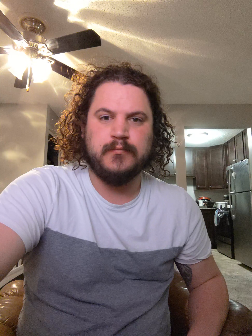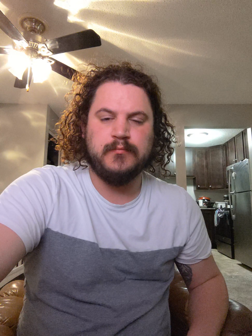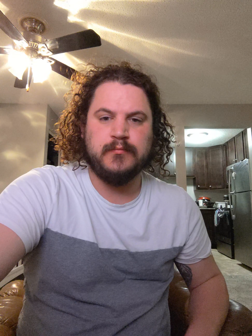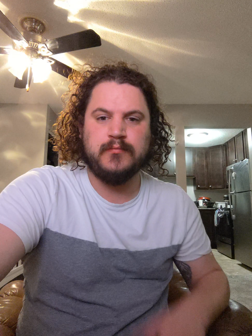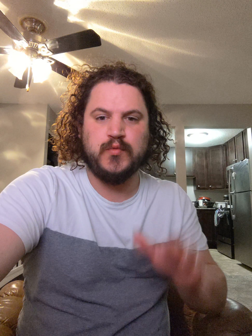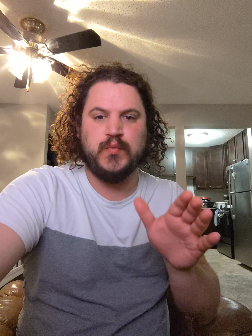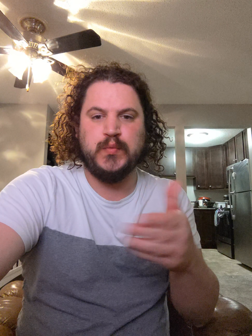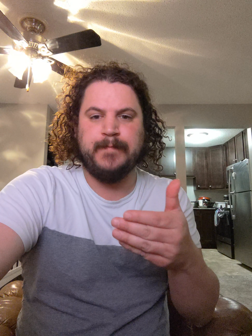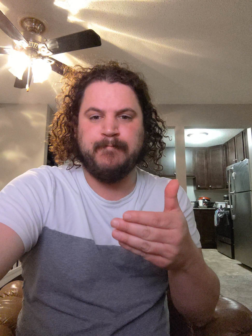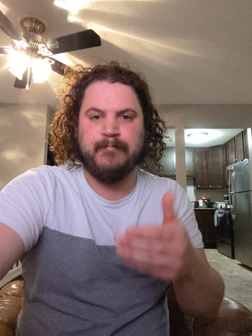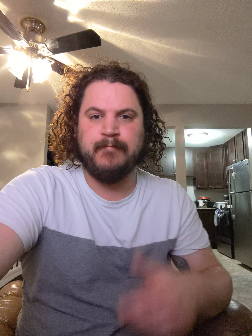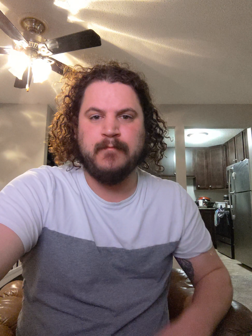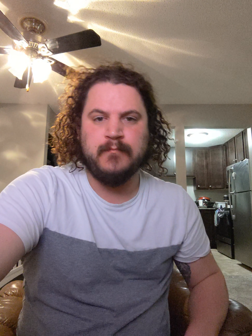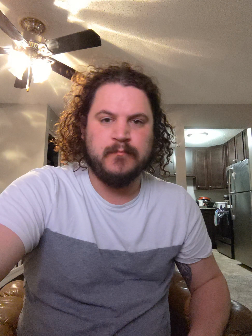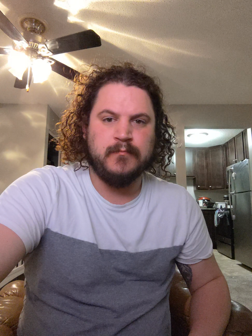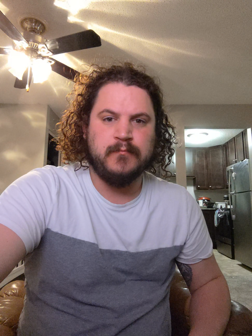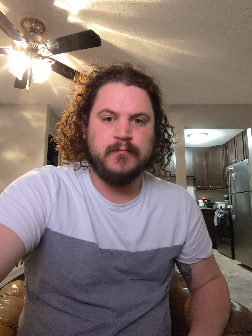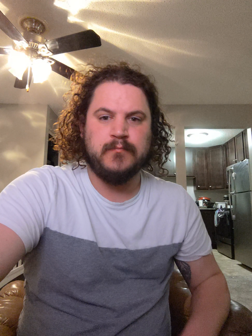room